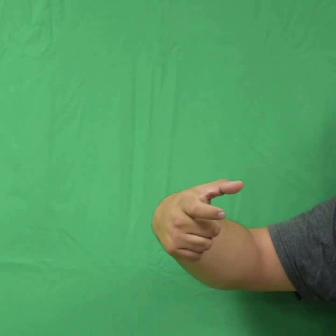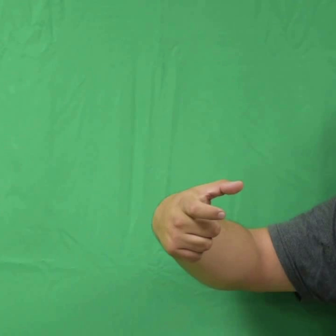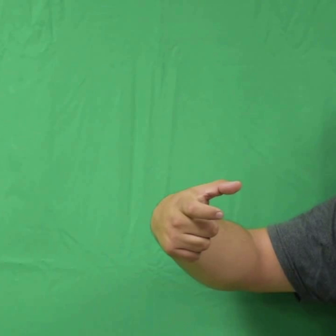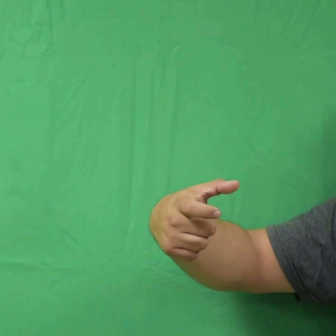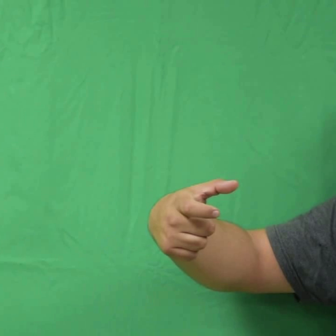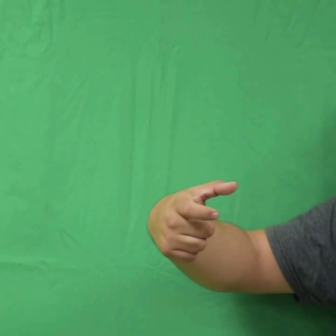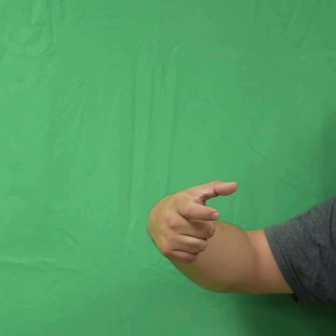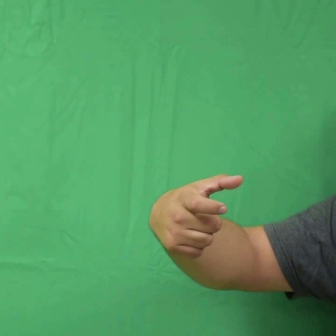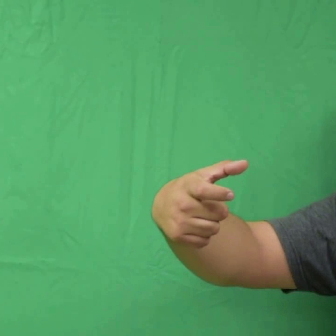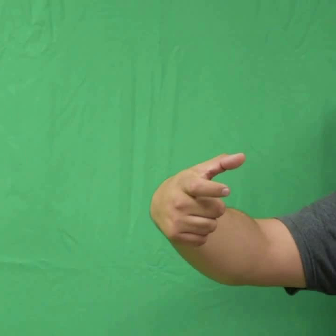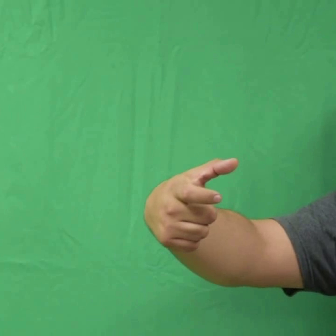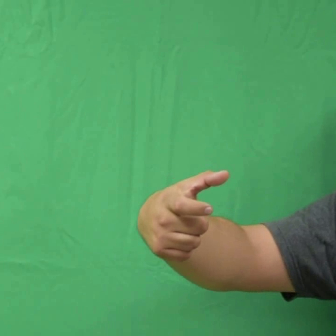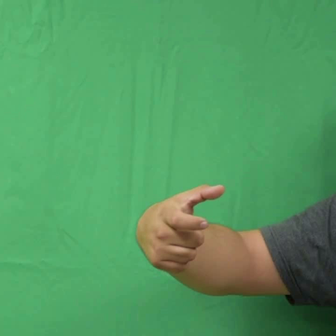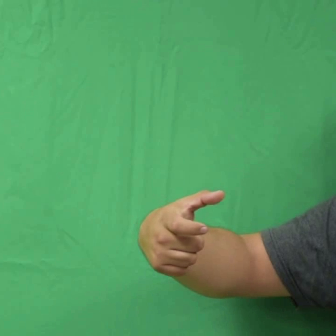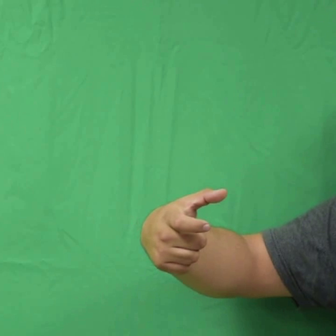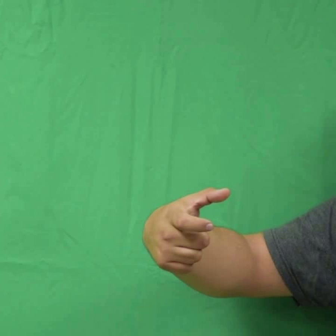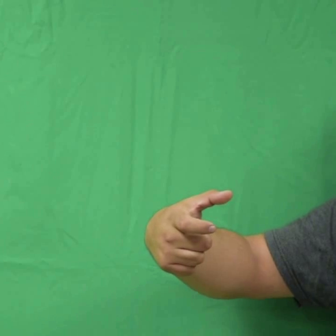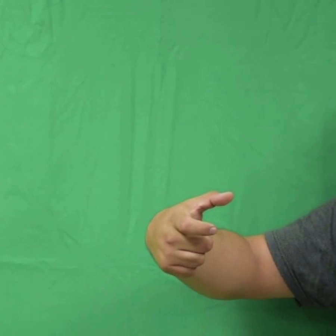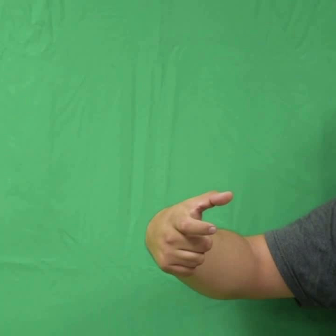X